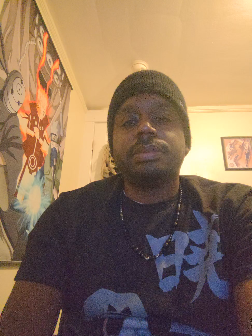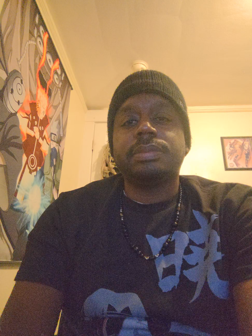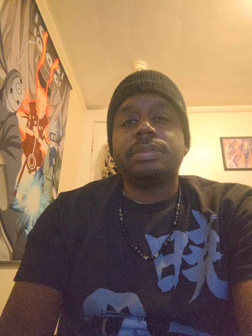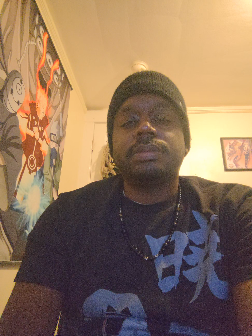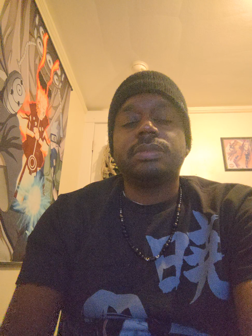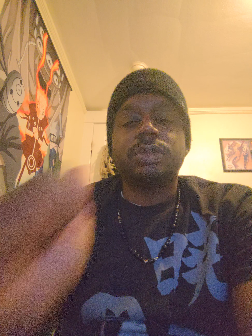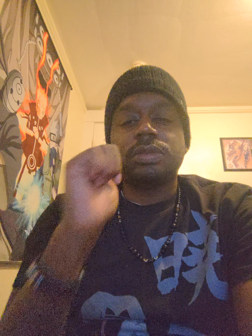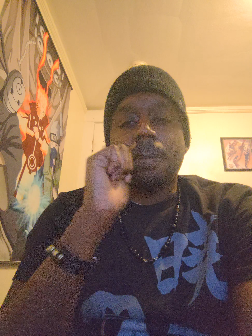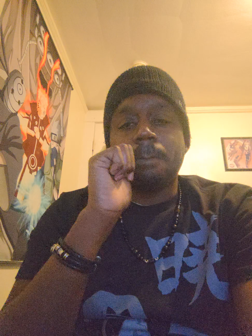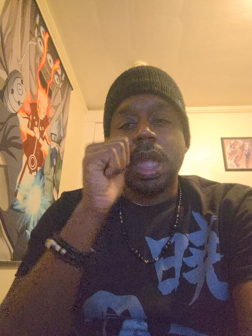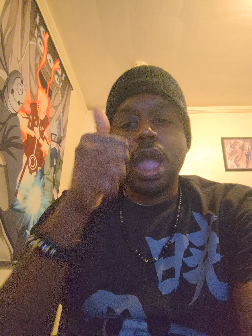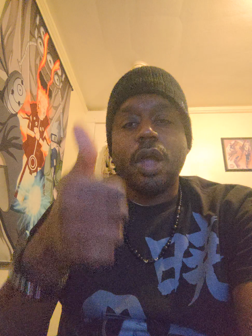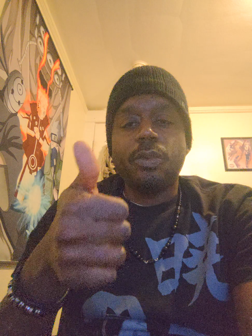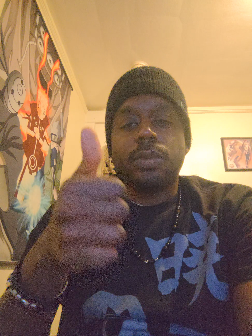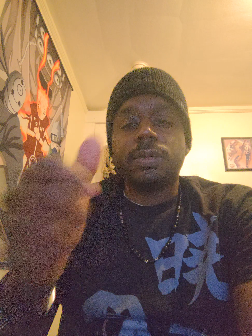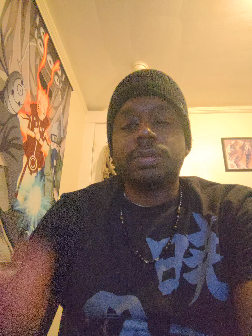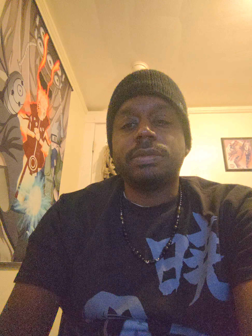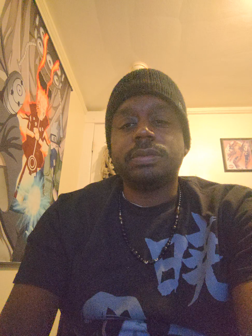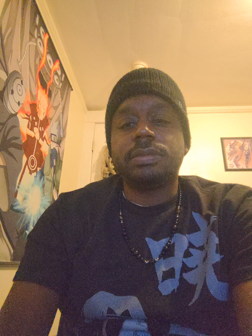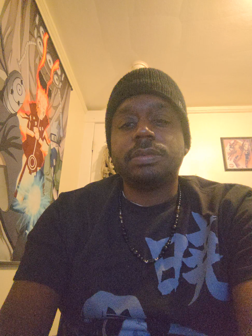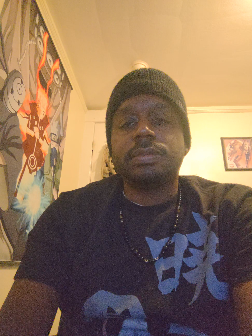tomorrow